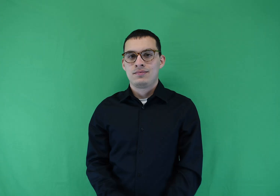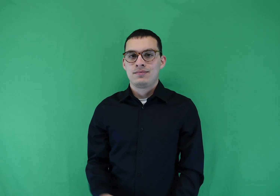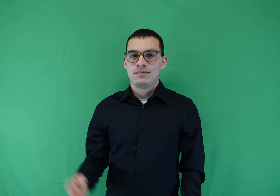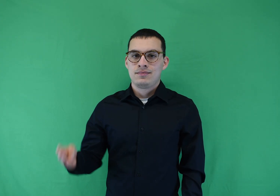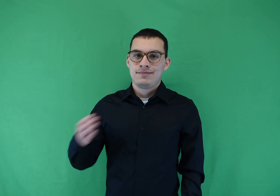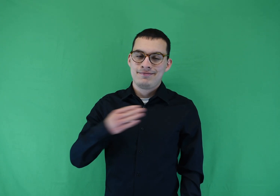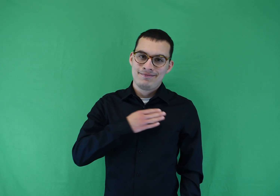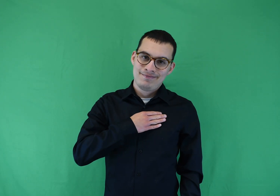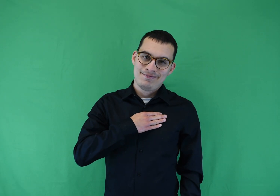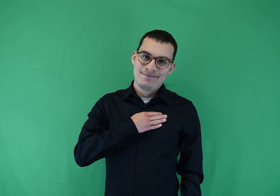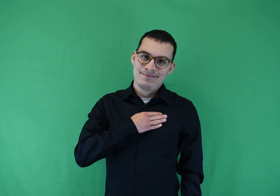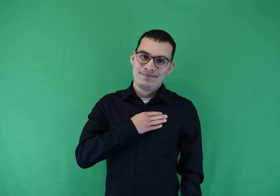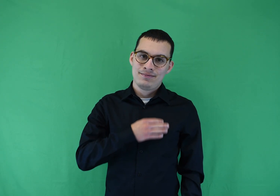bueno